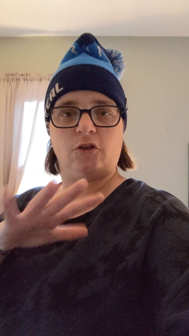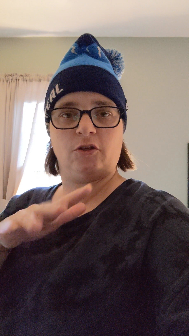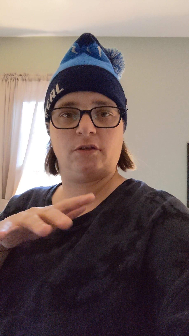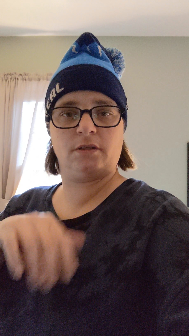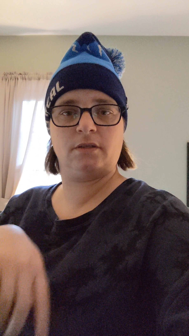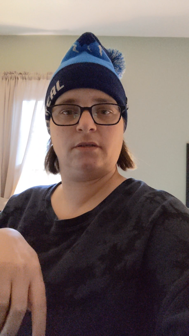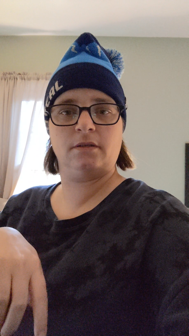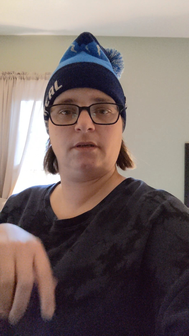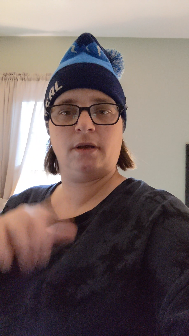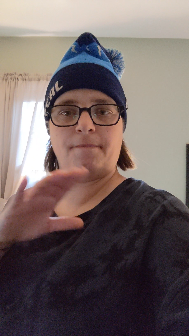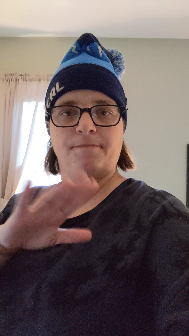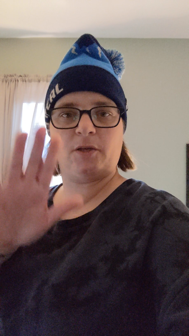push